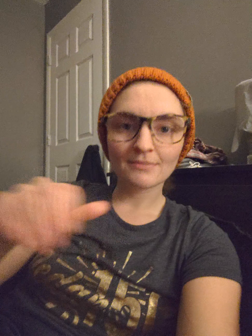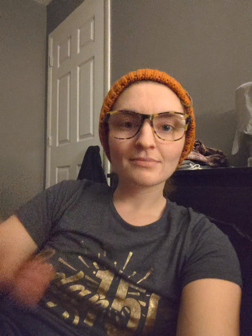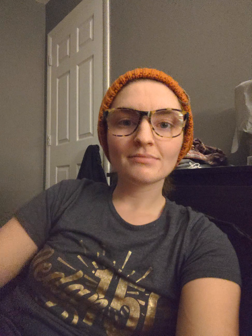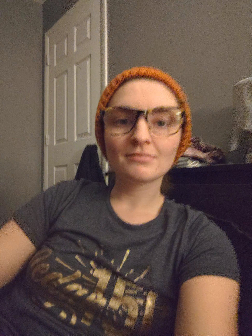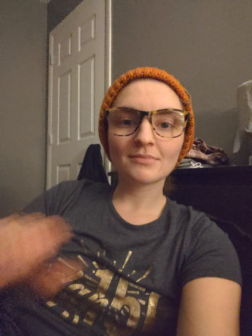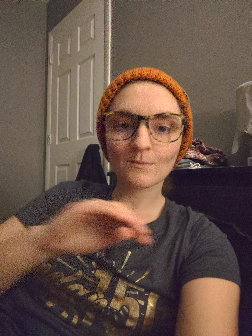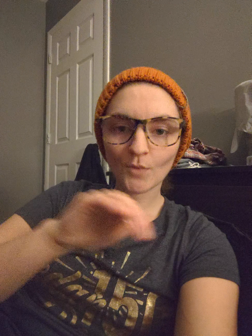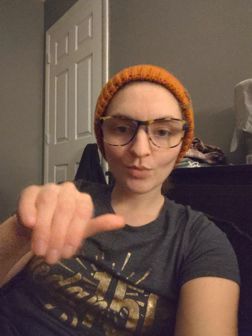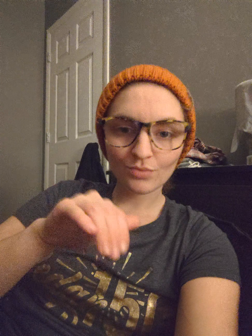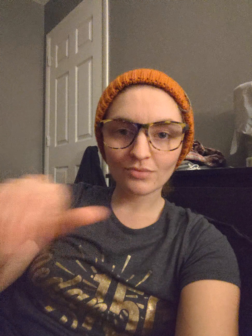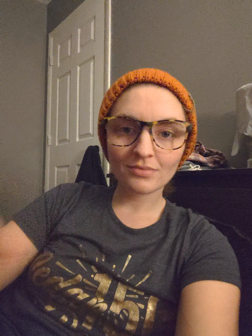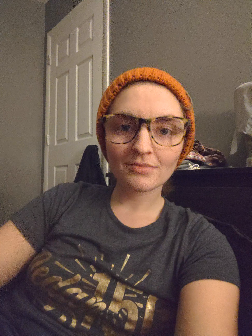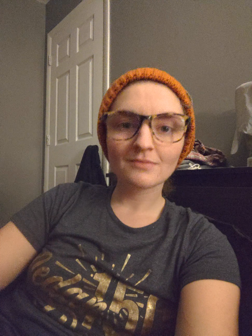pool